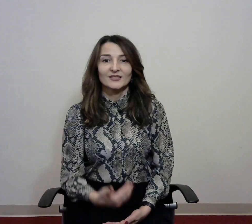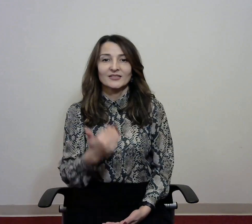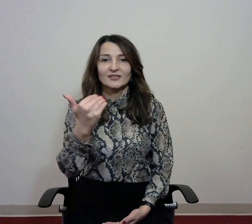siz